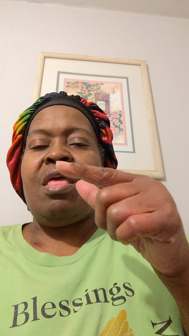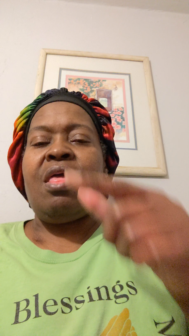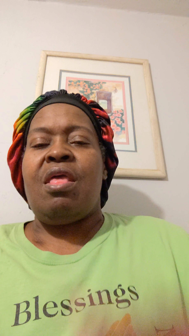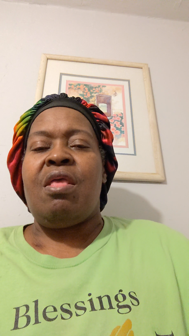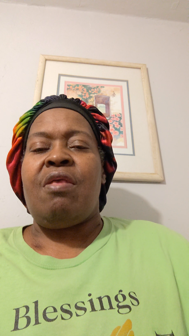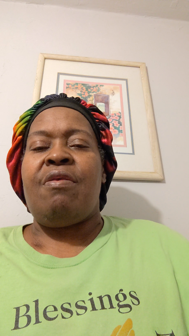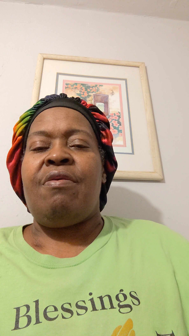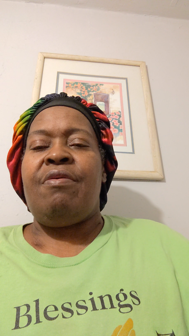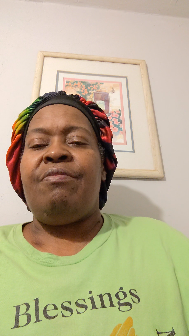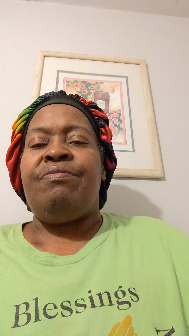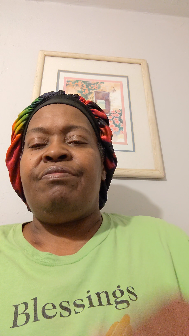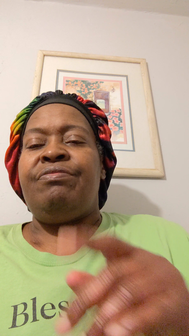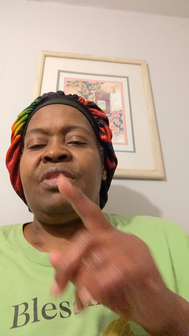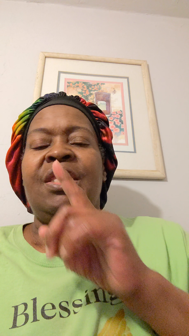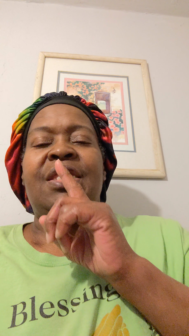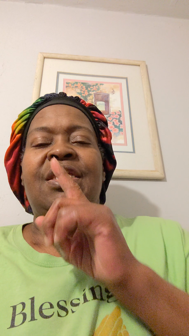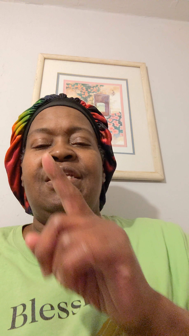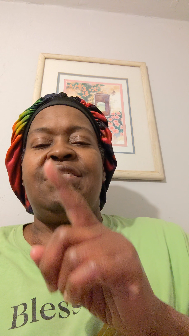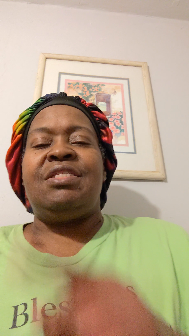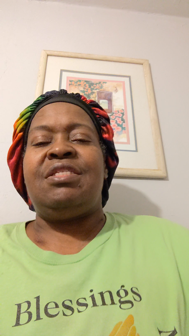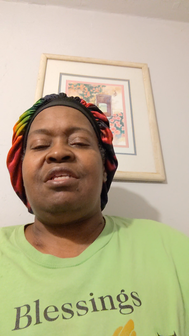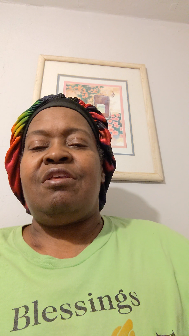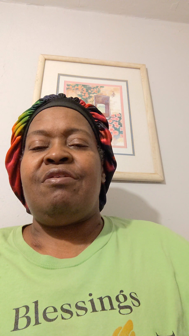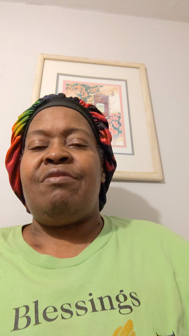is